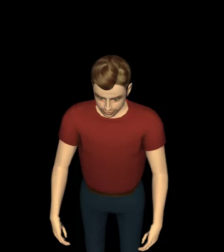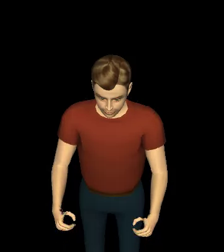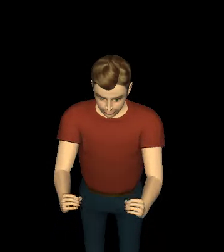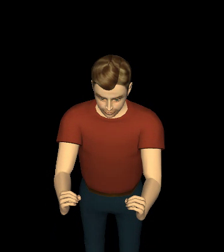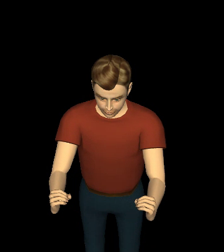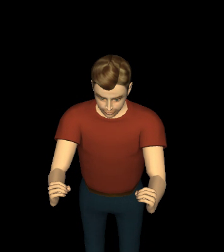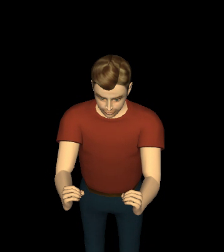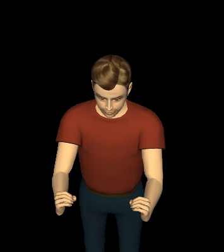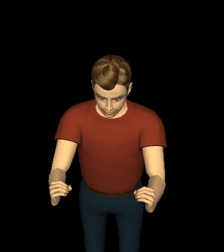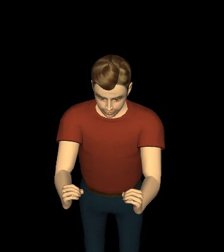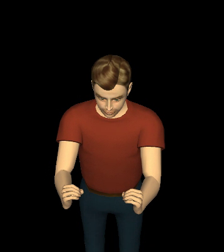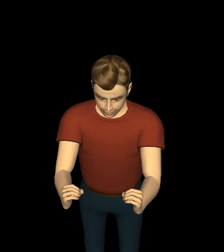عم